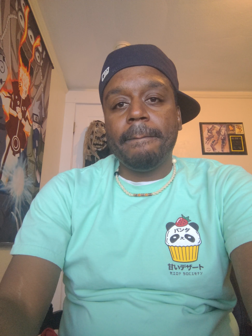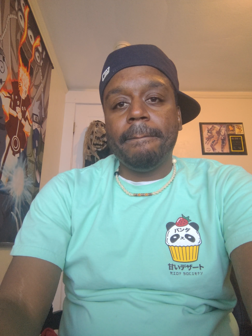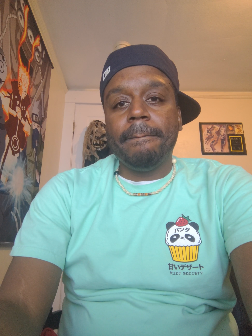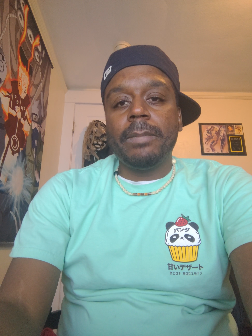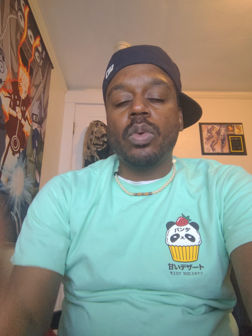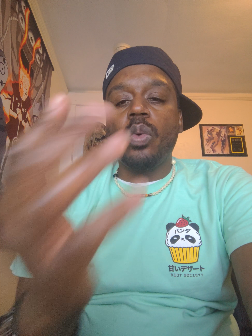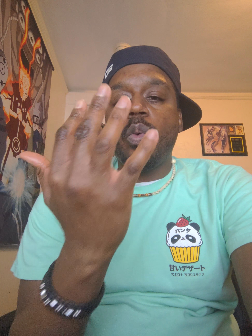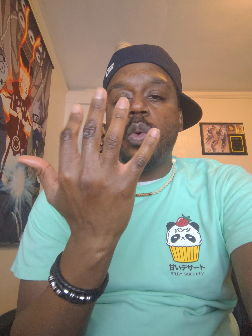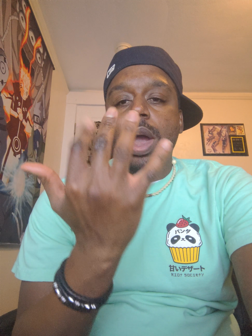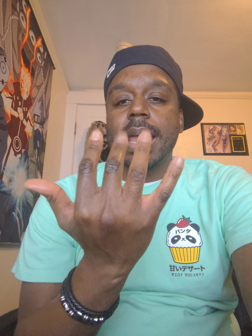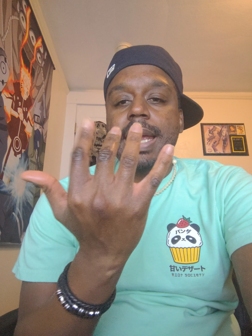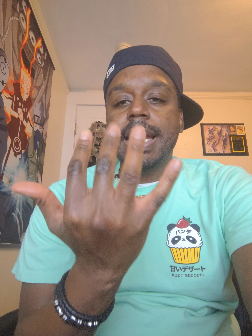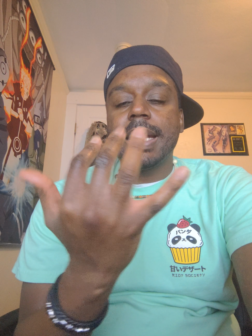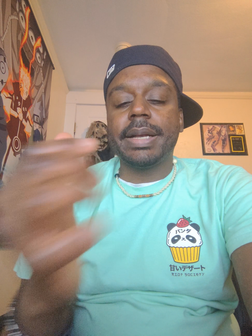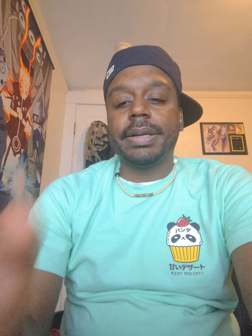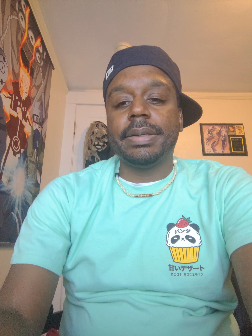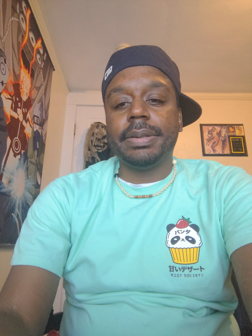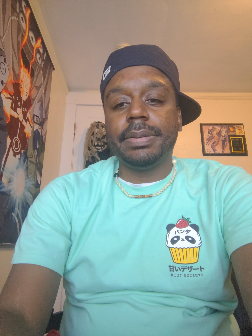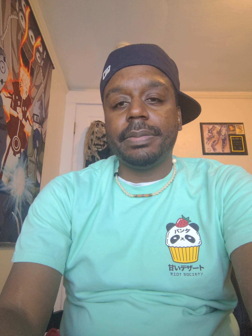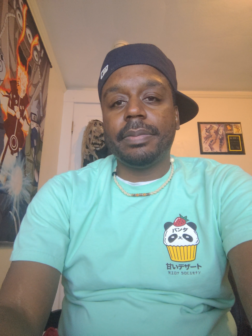wait